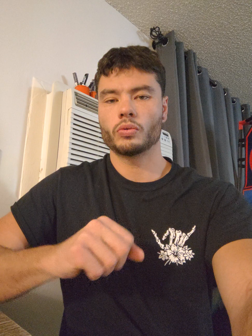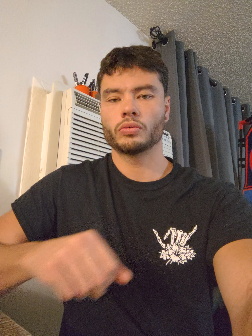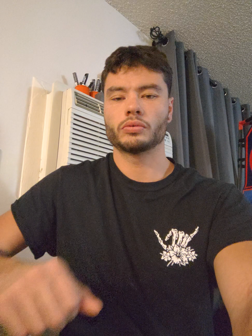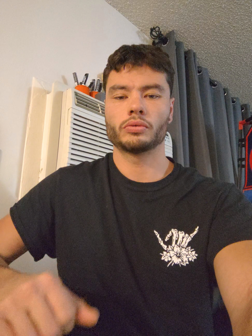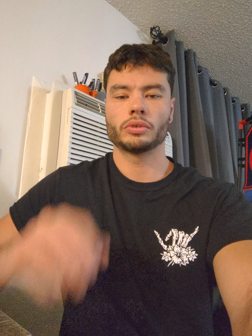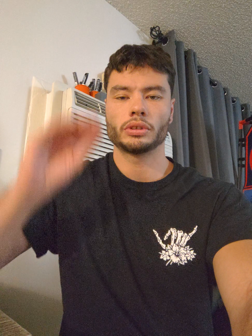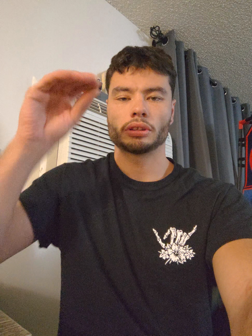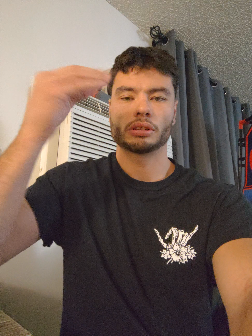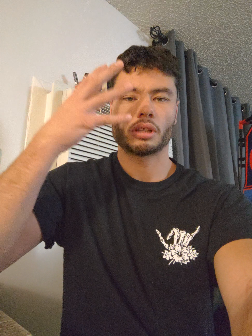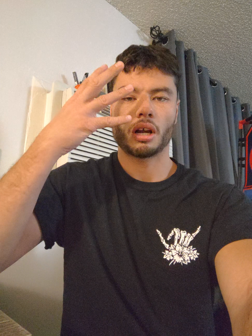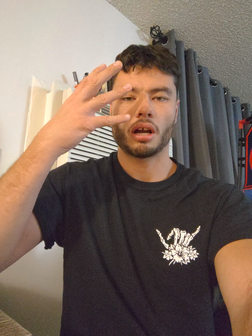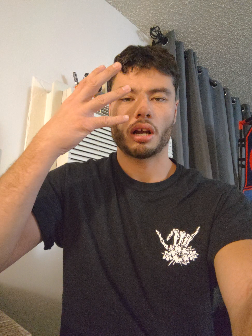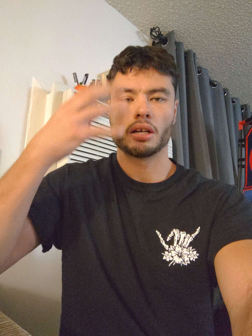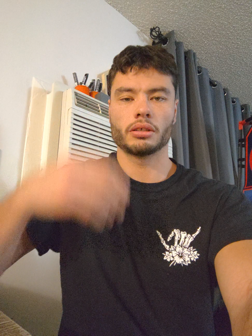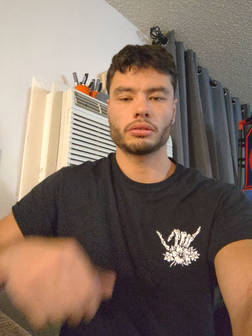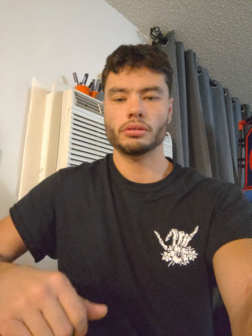sun